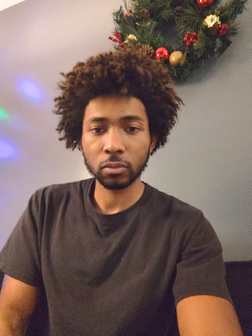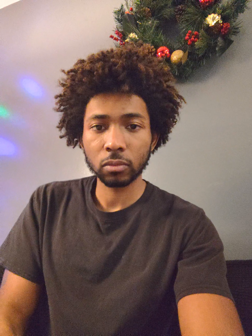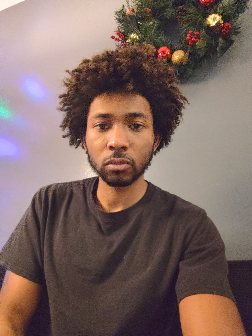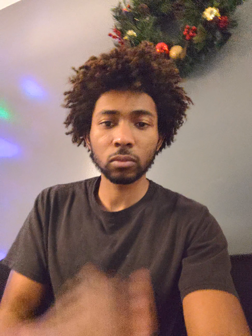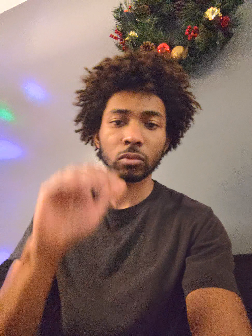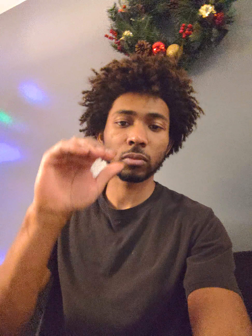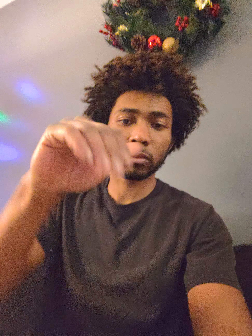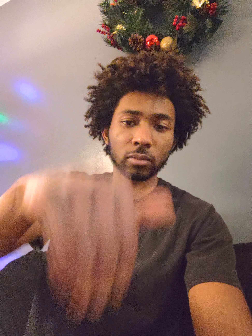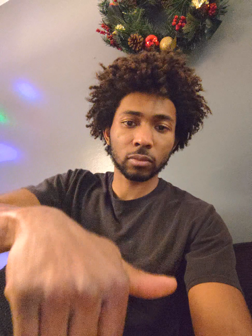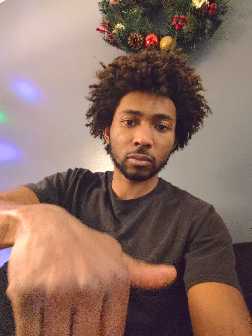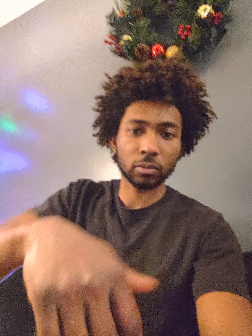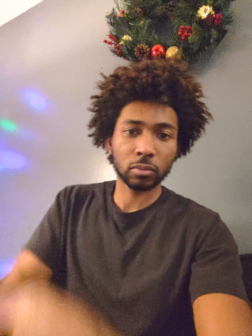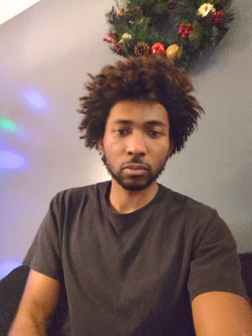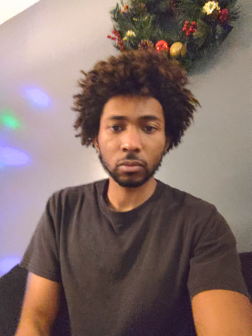night